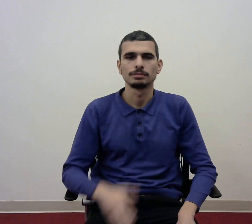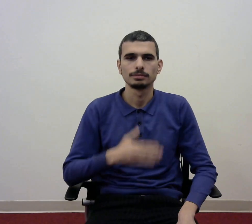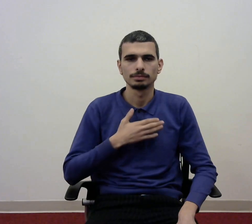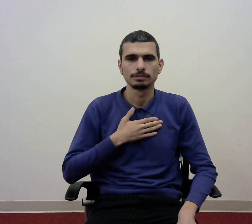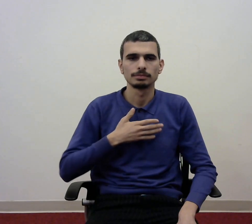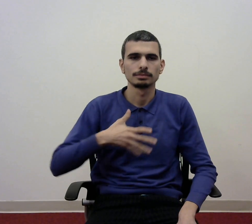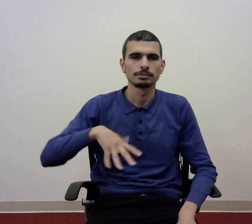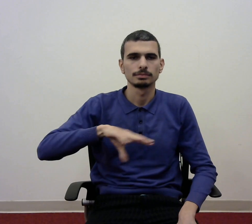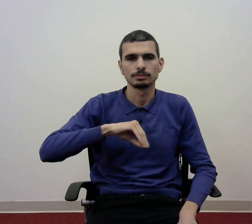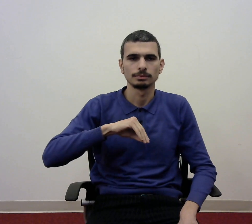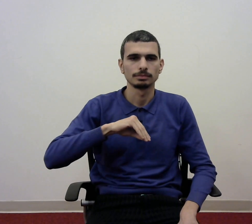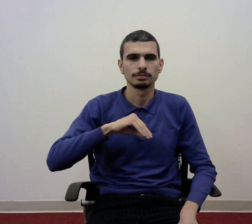biz